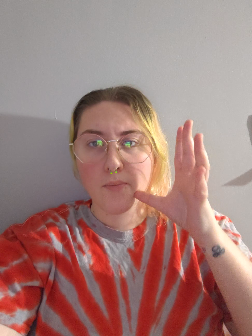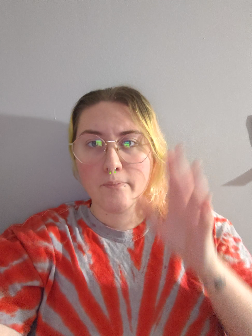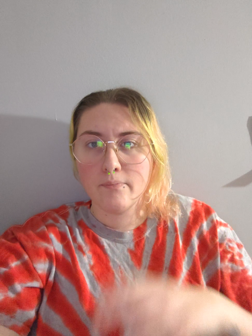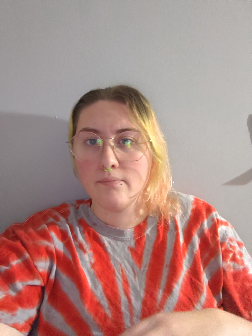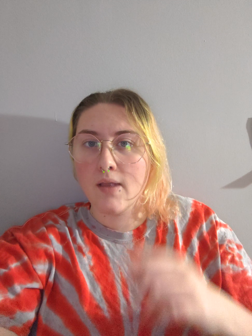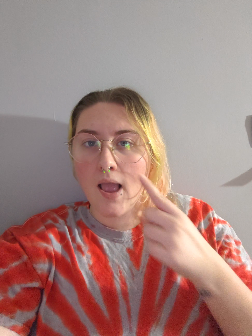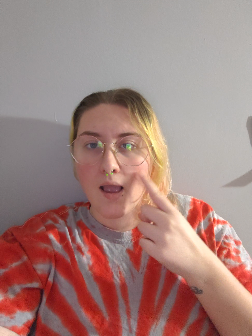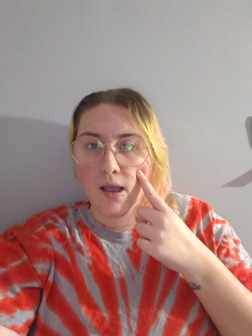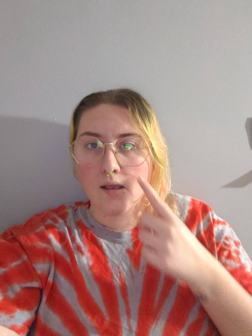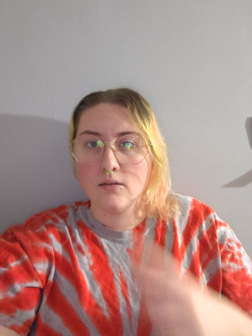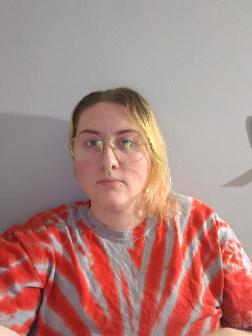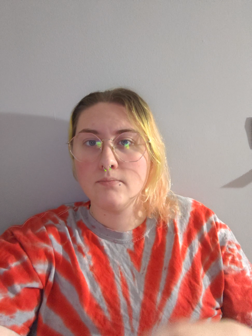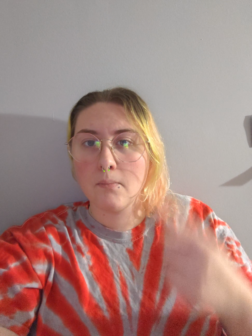eye